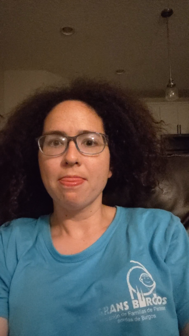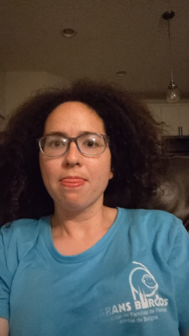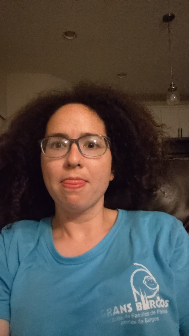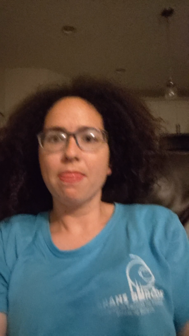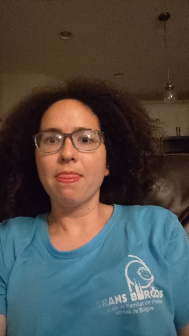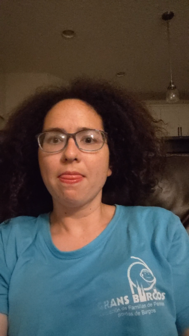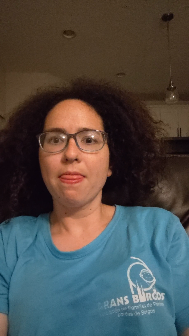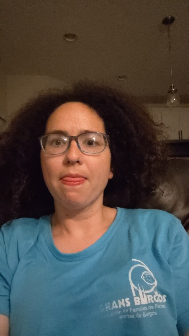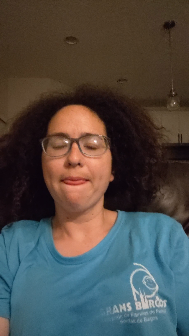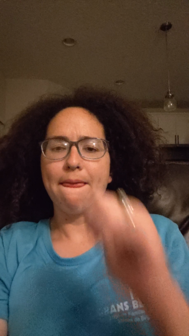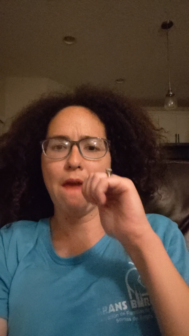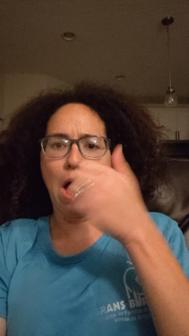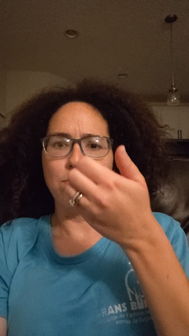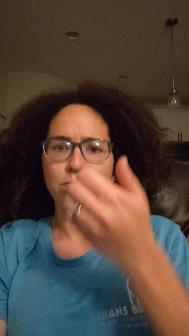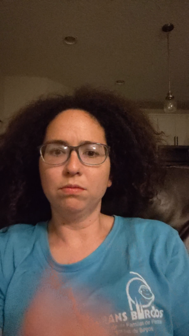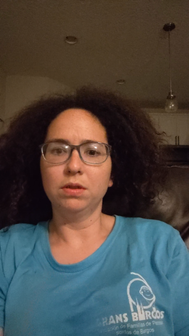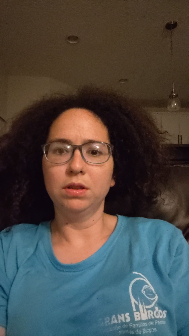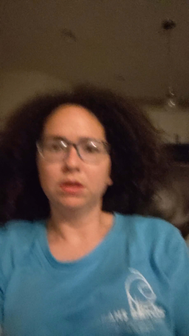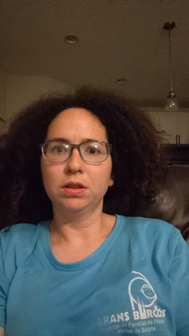how